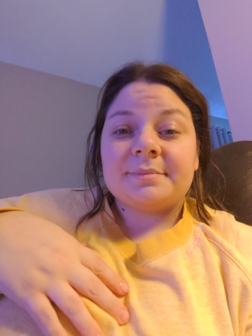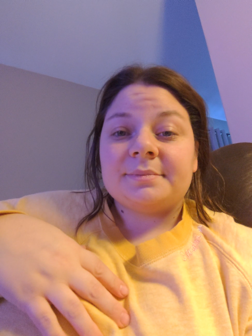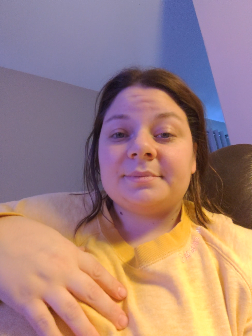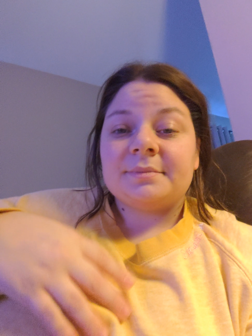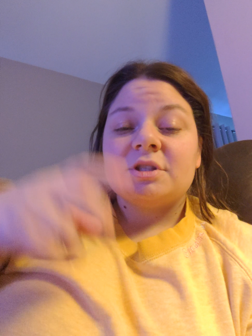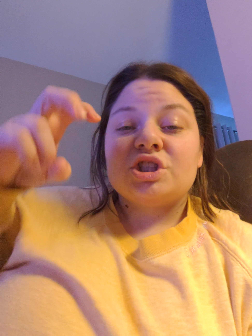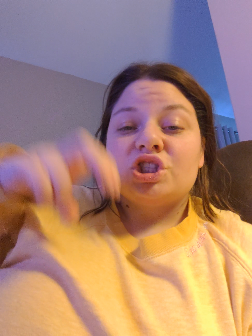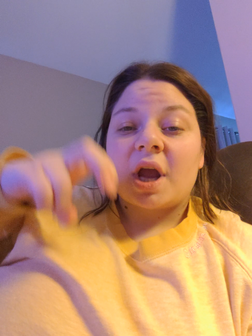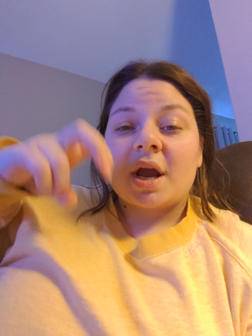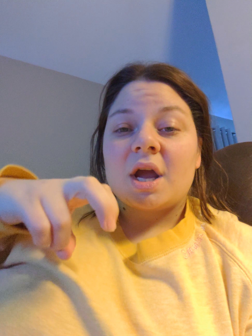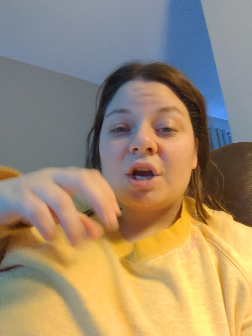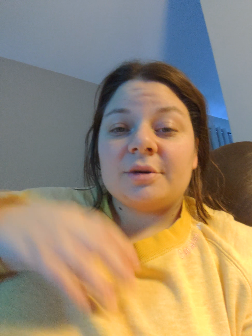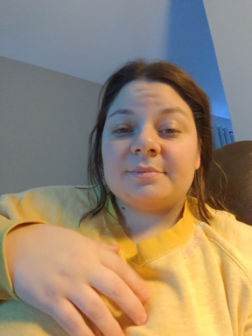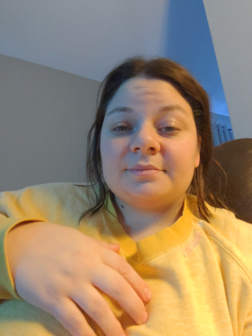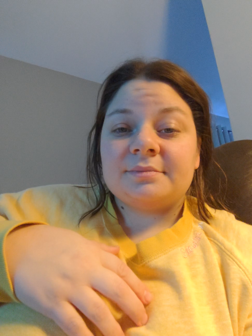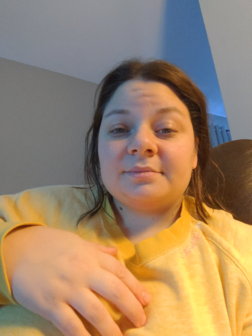chair